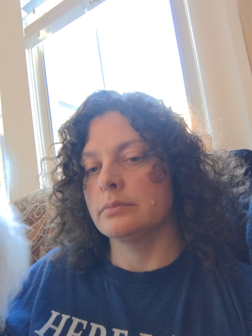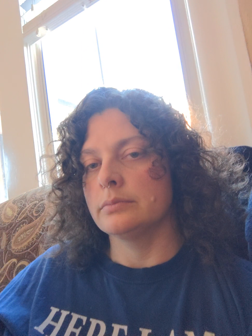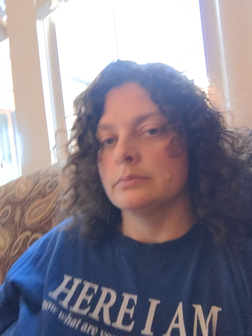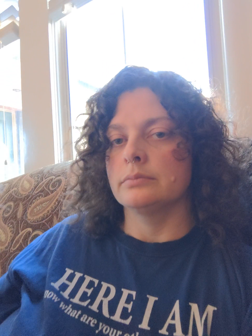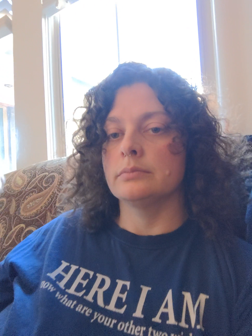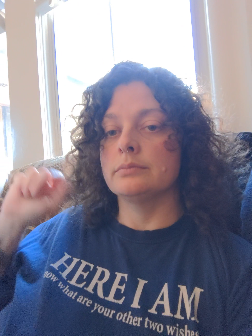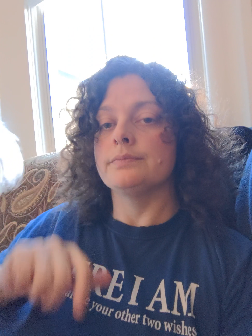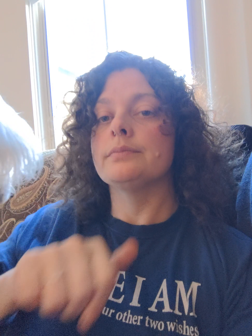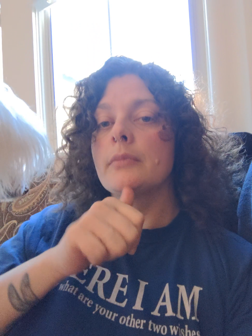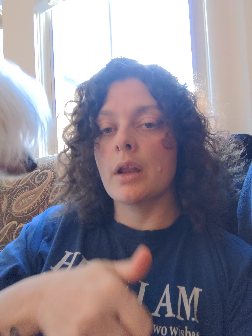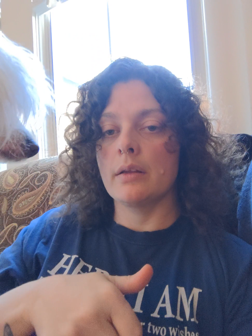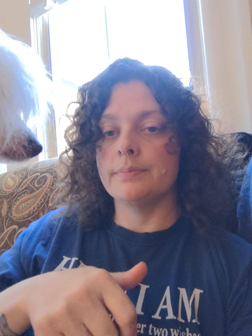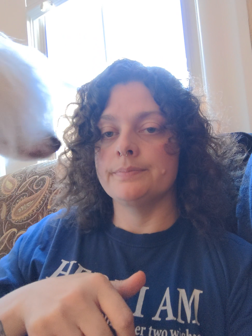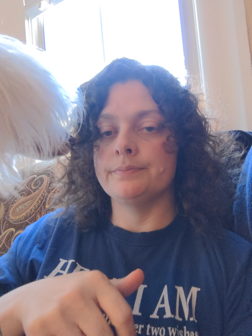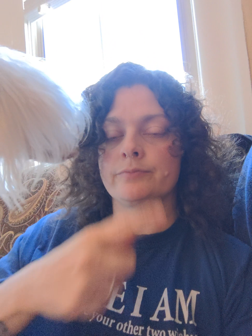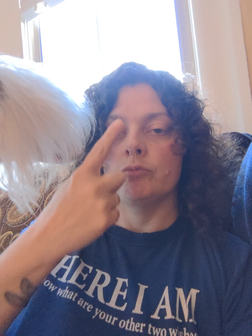not